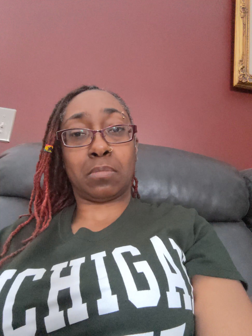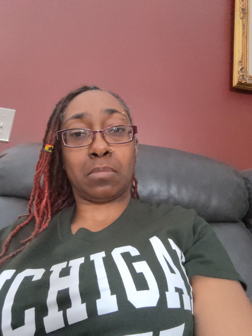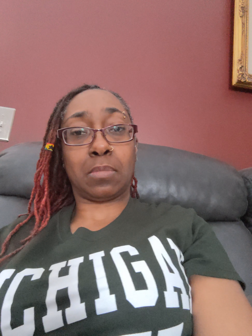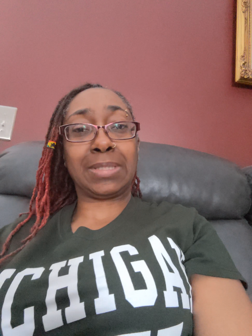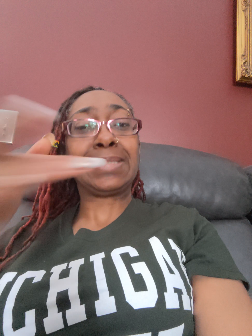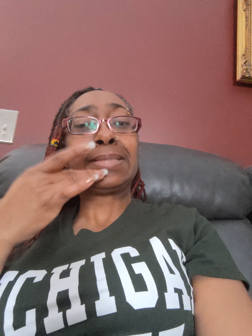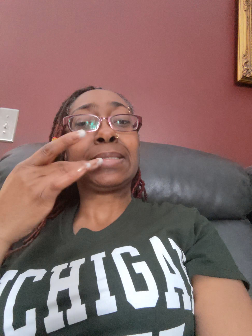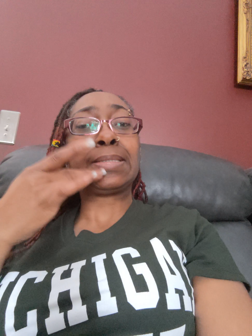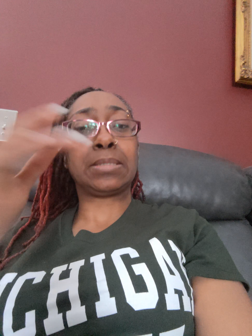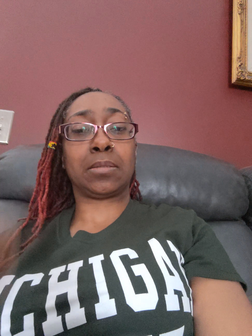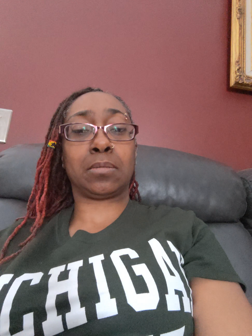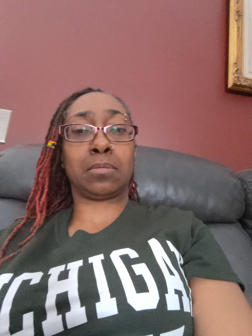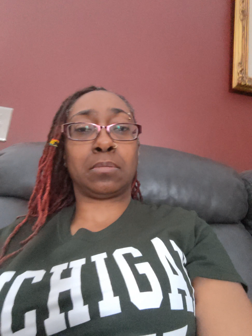taste